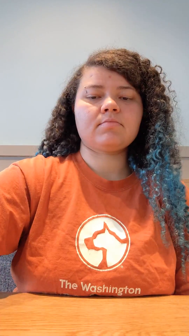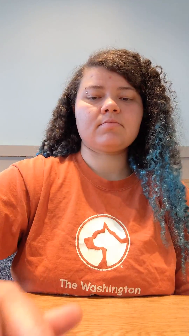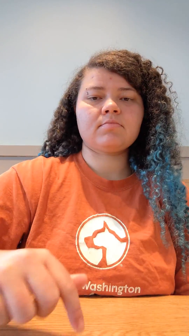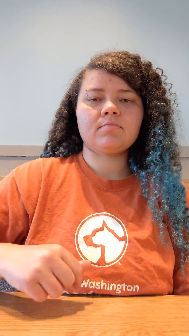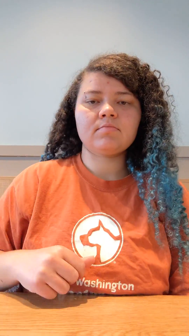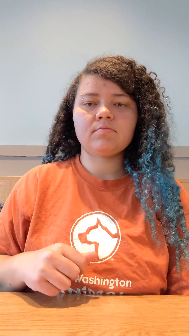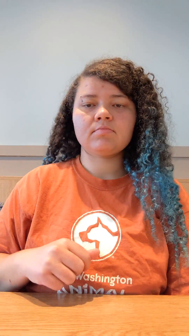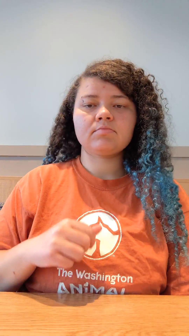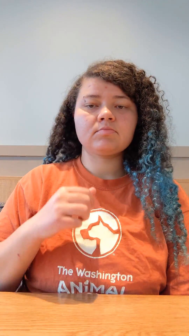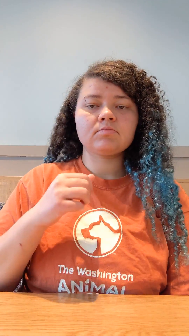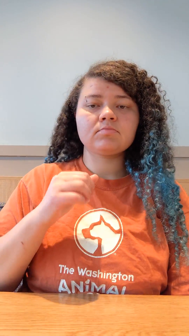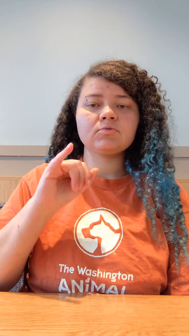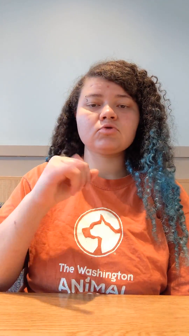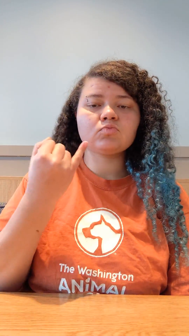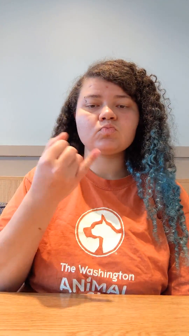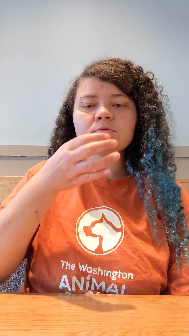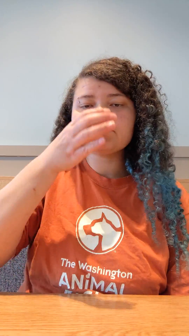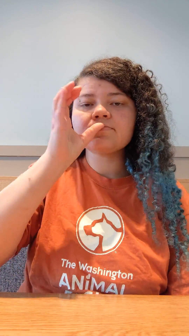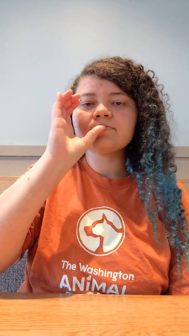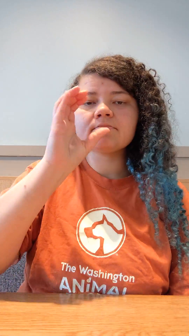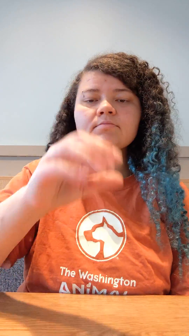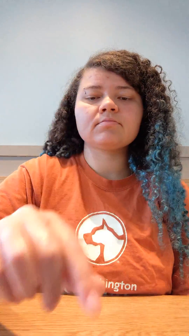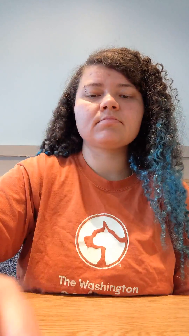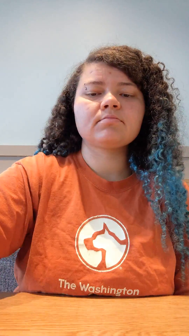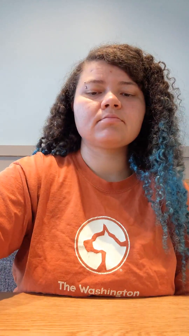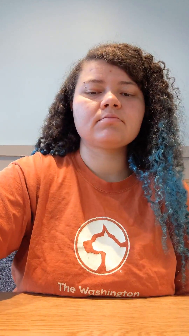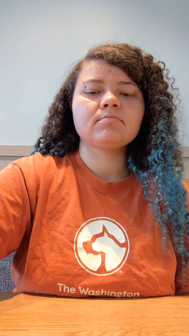juice